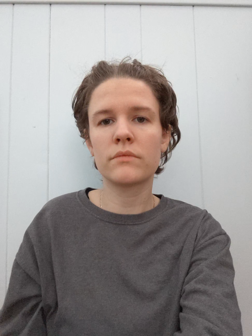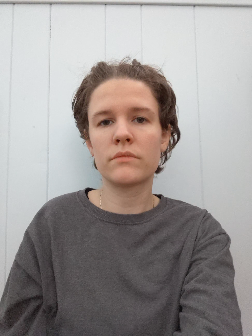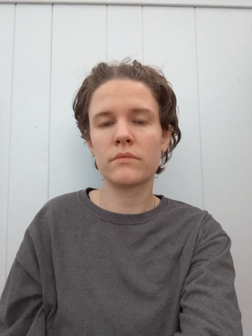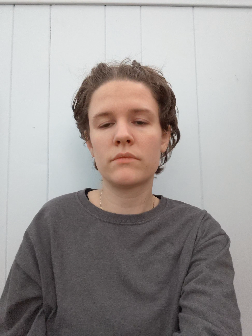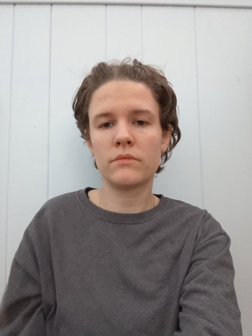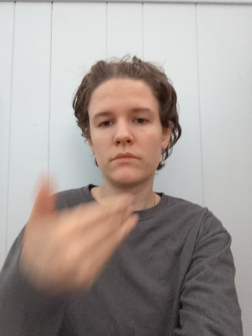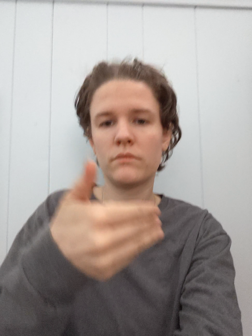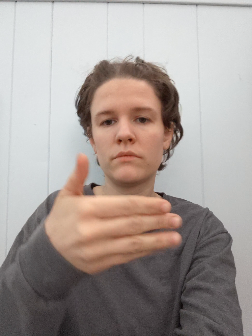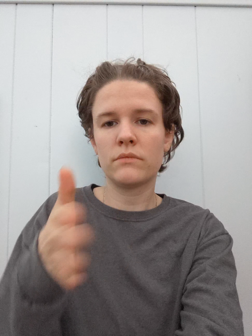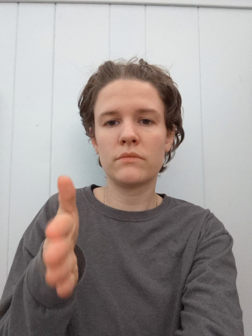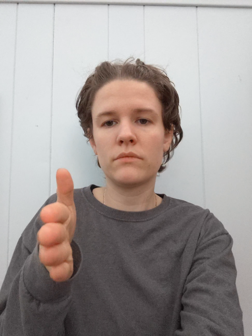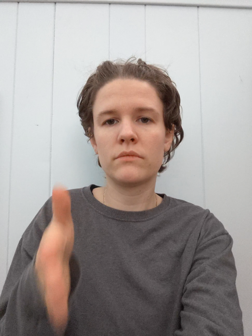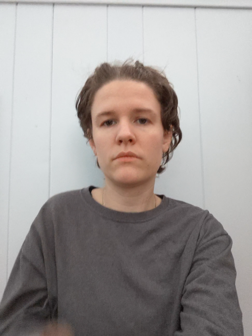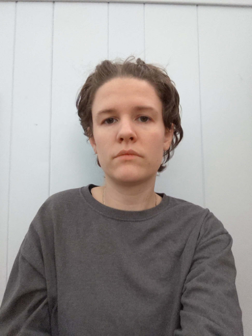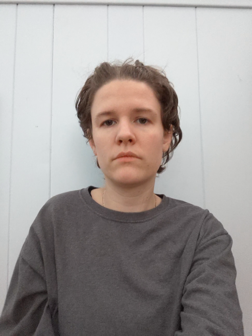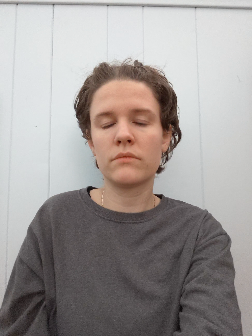room